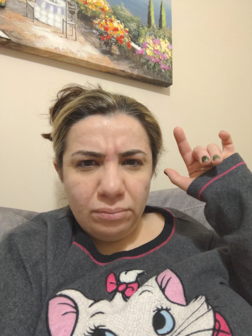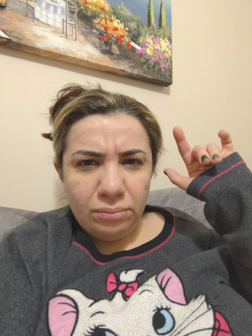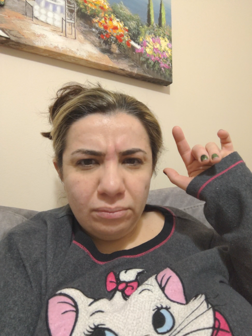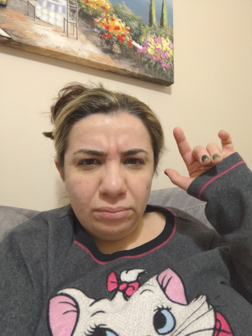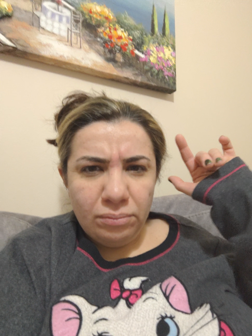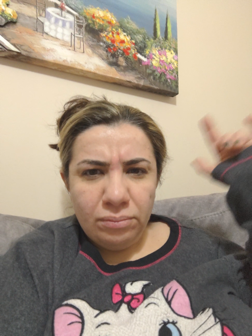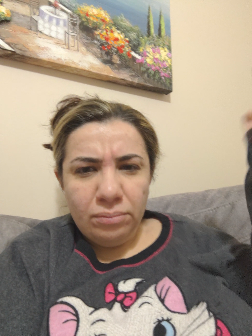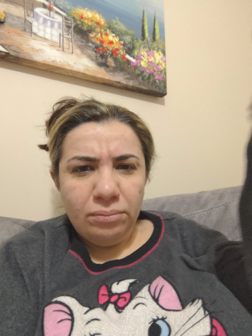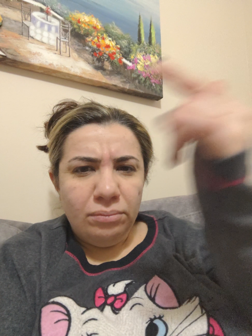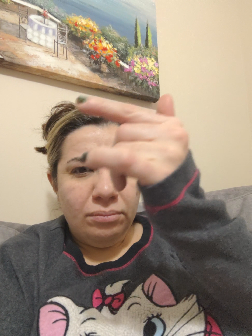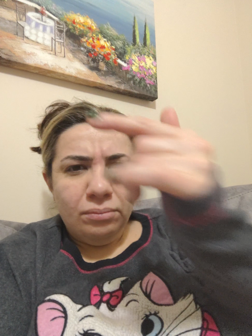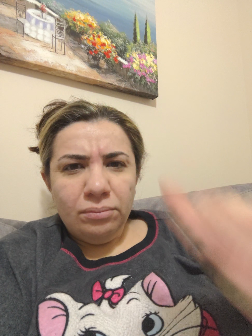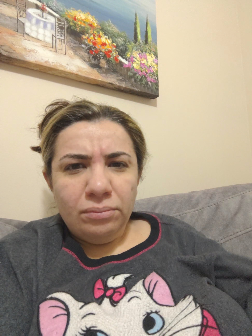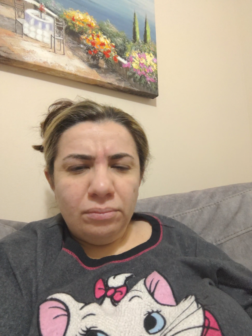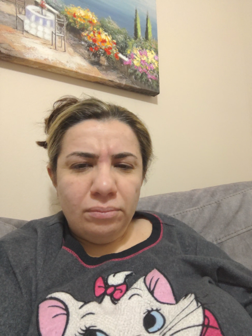airplane